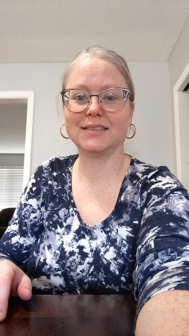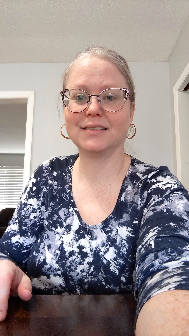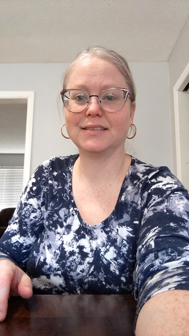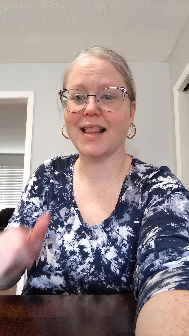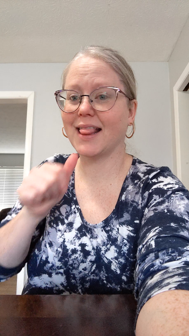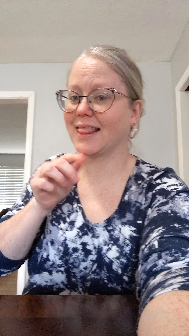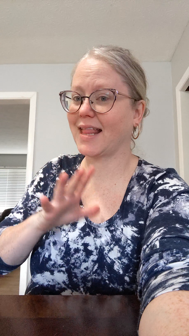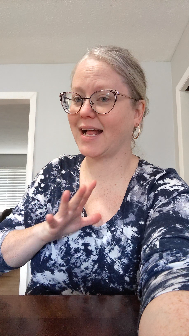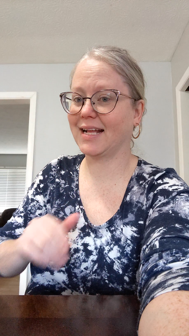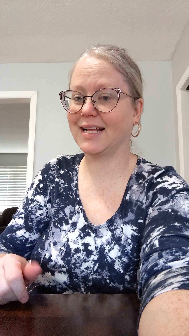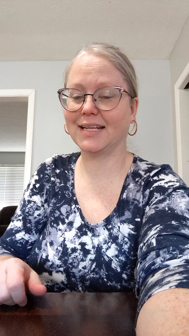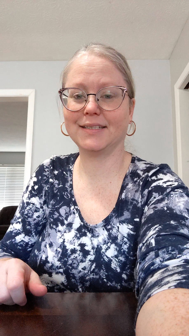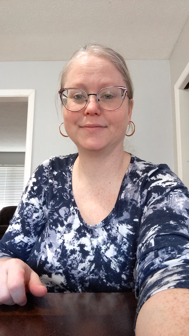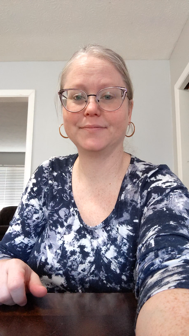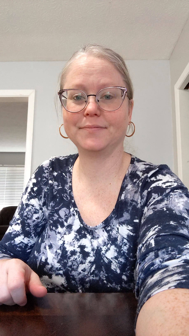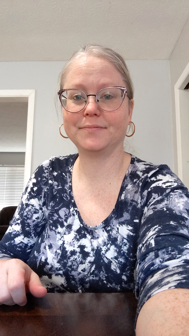lady